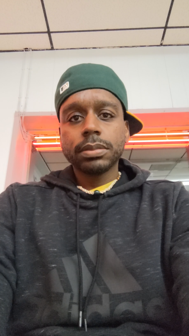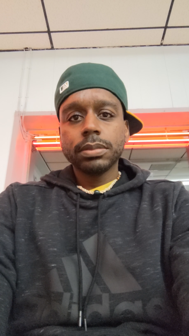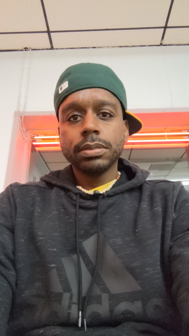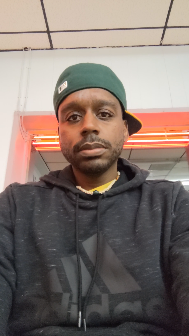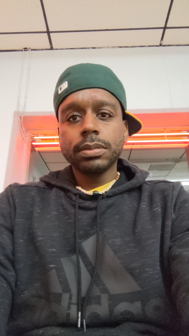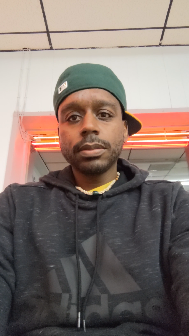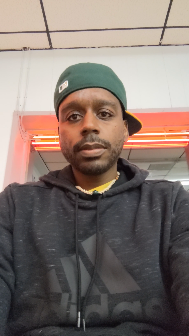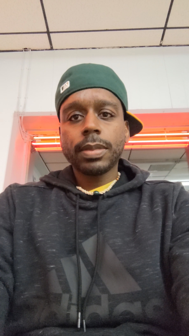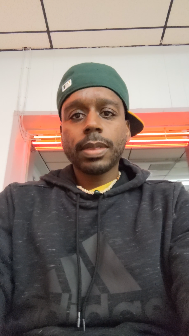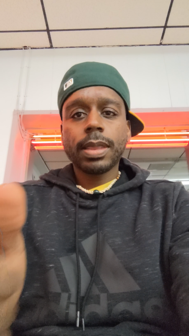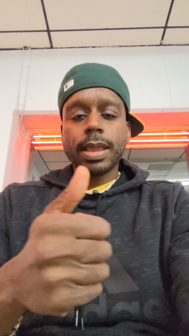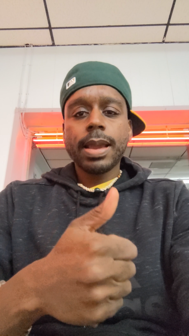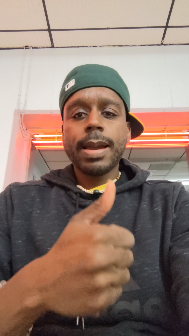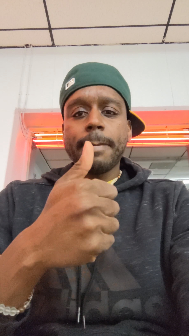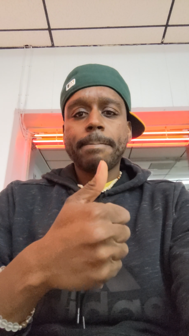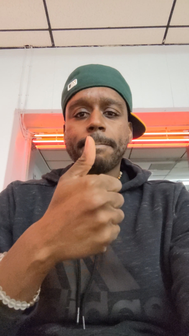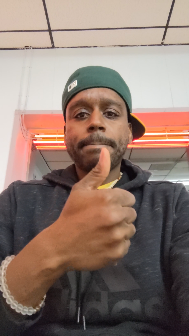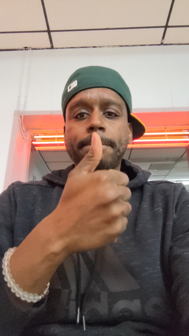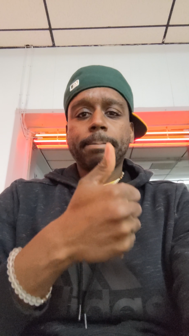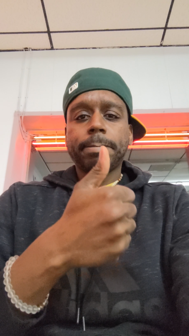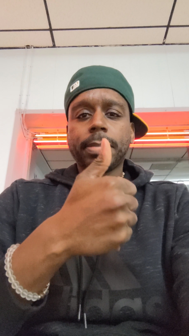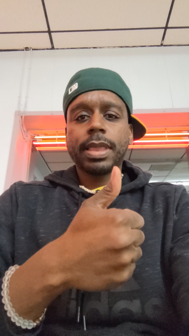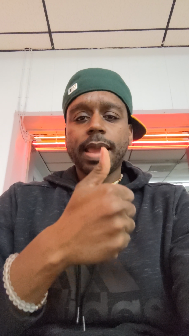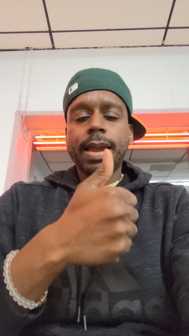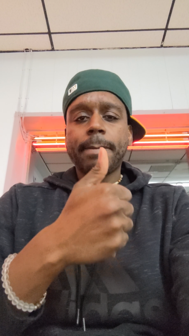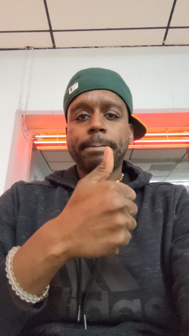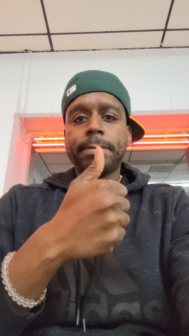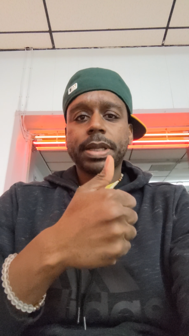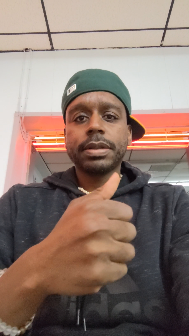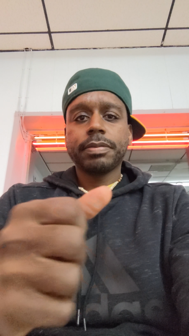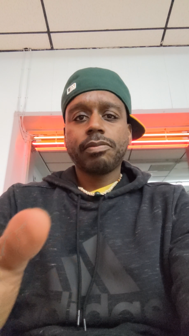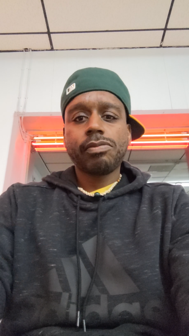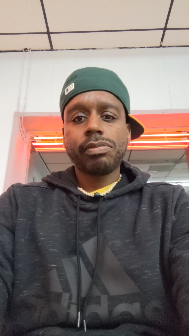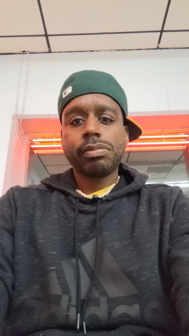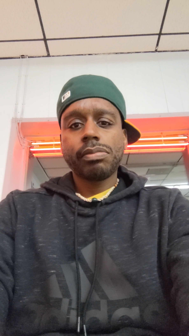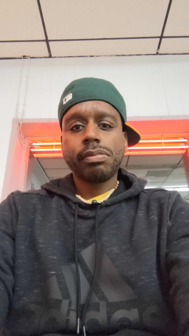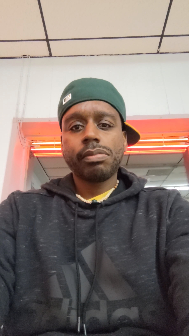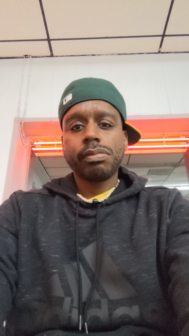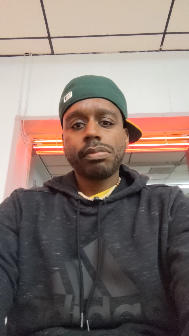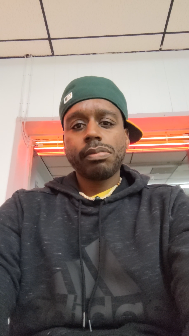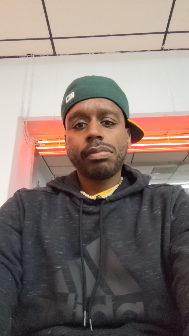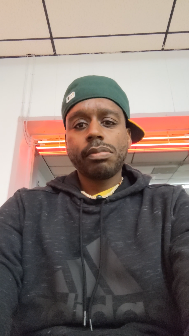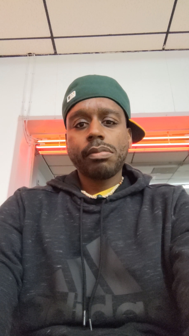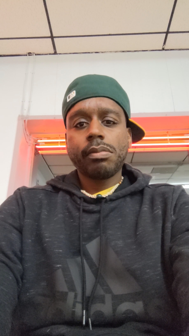help